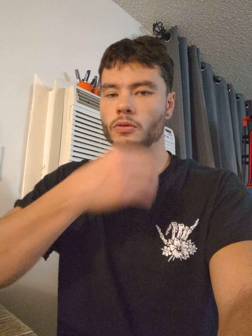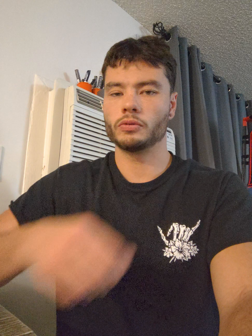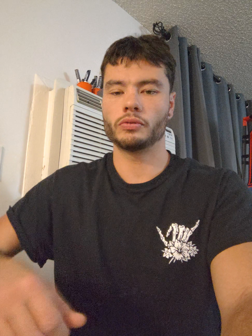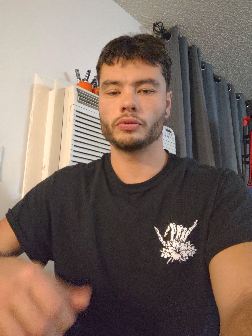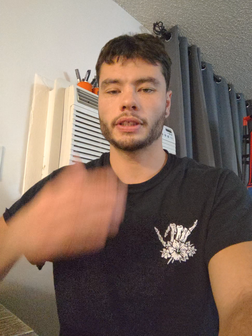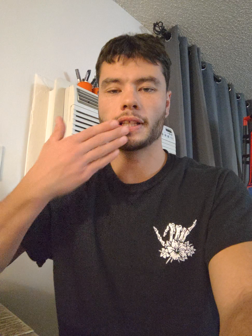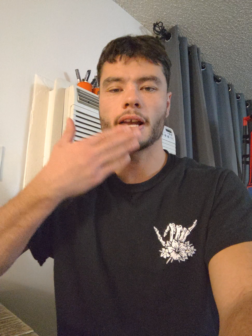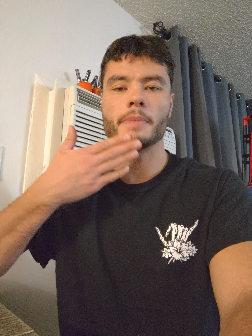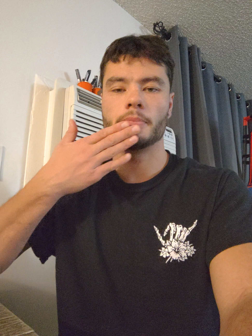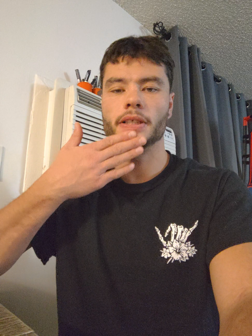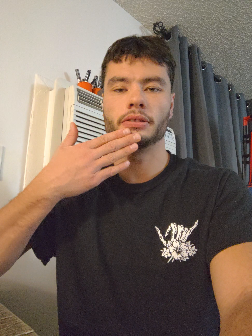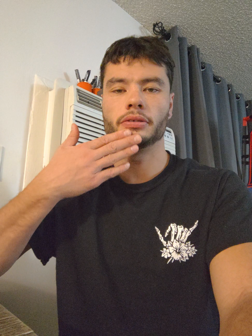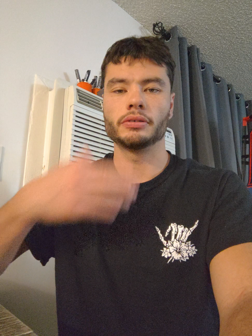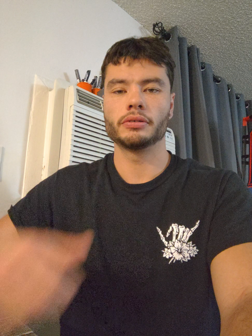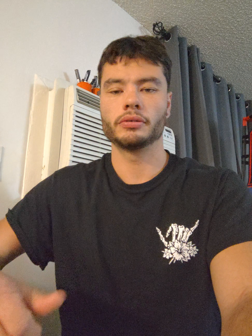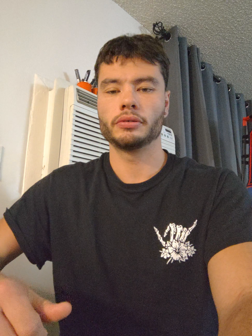napkin